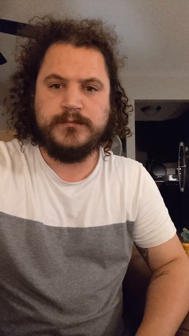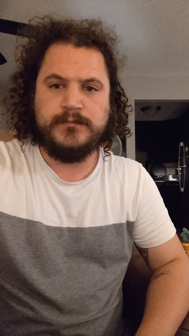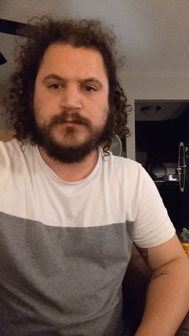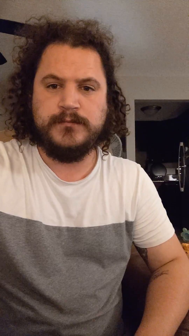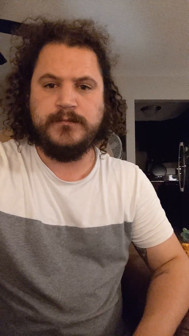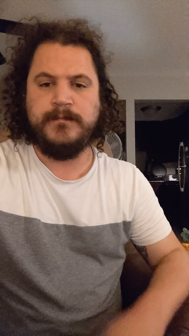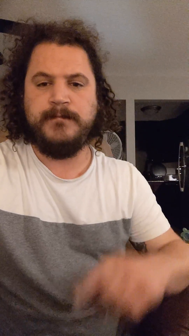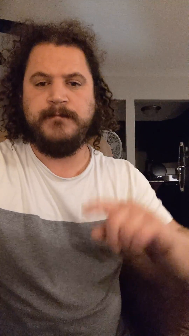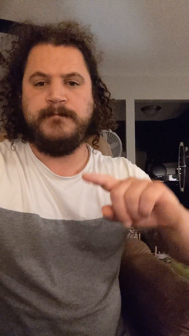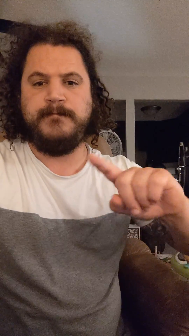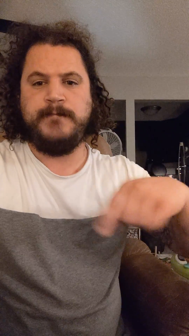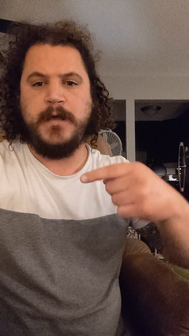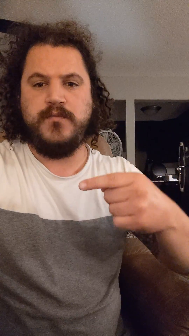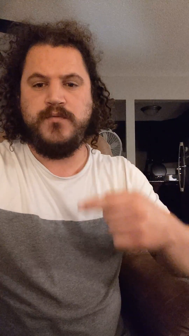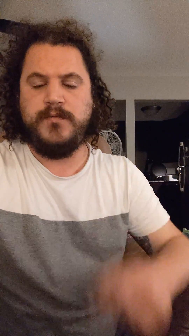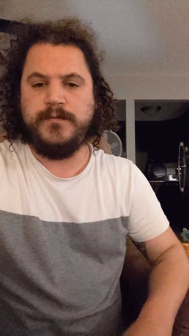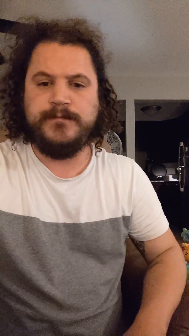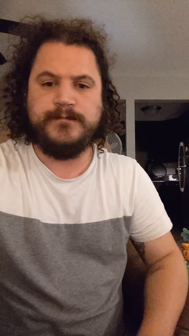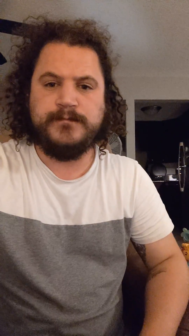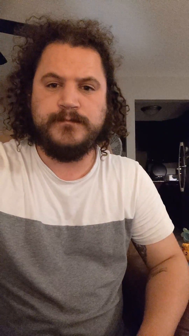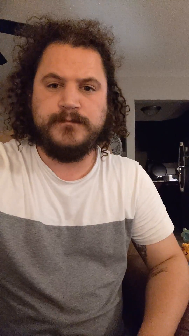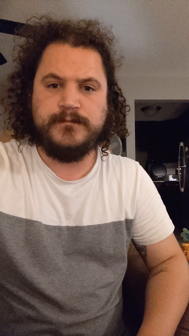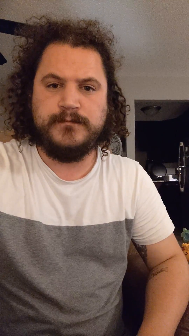about